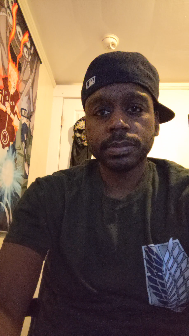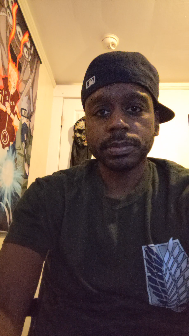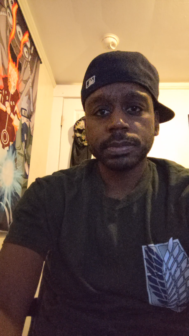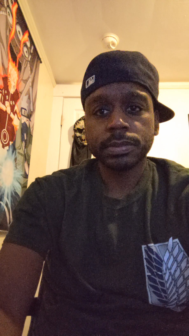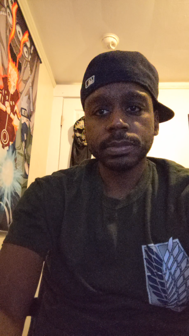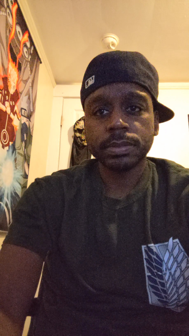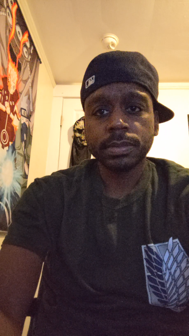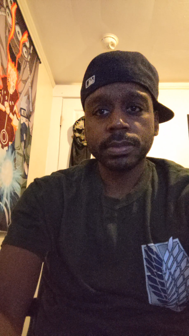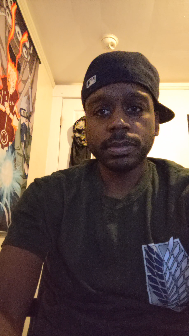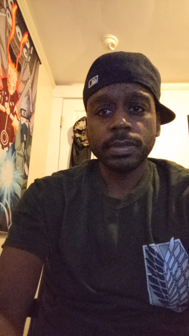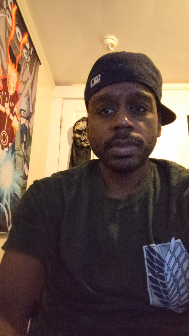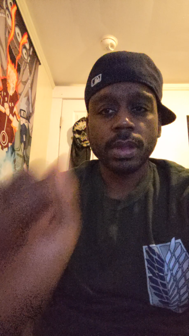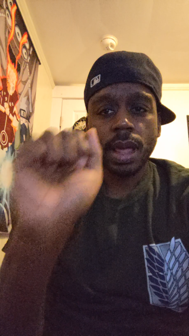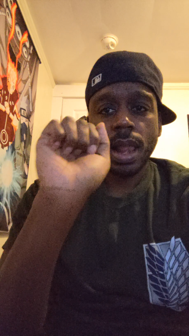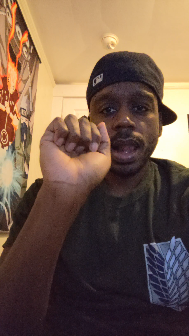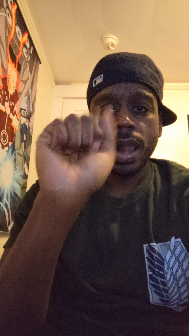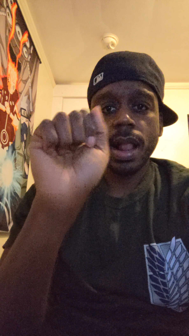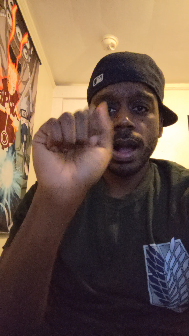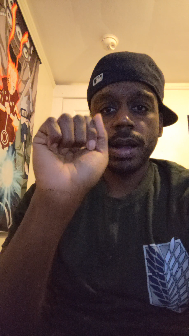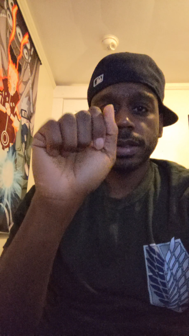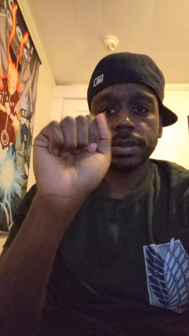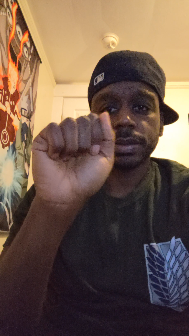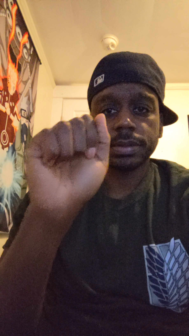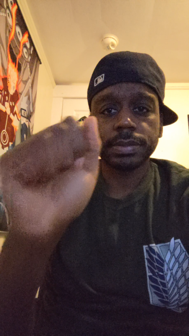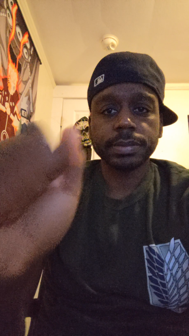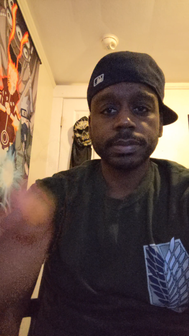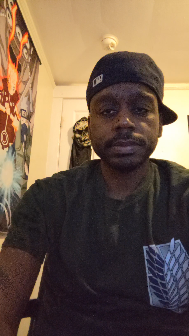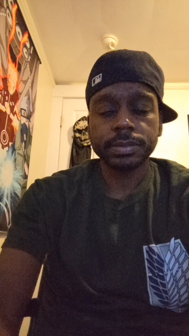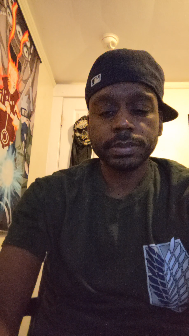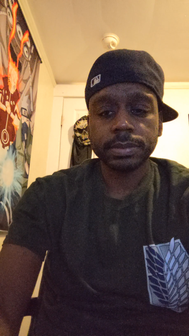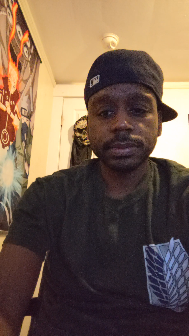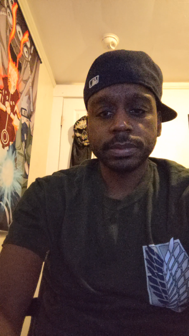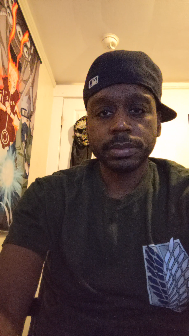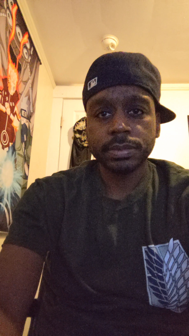knock